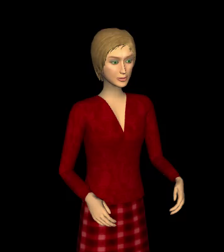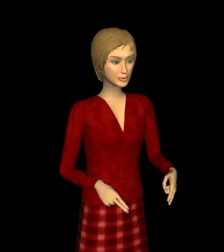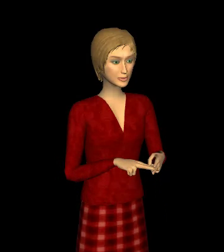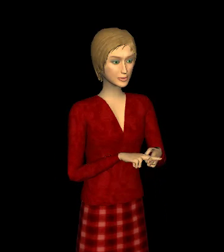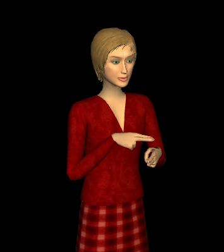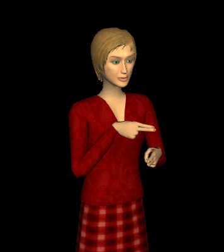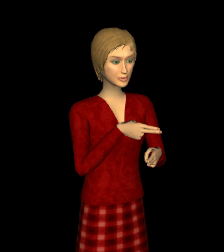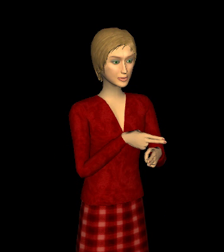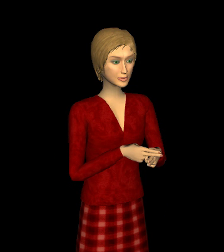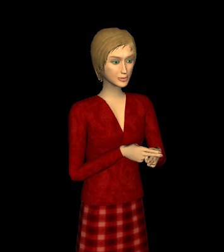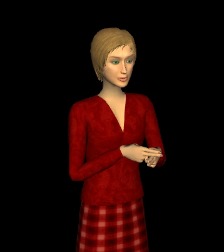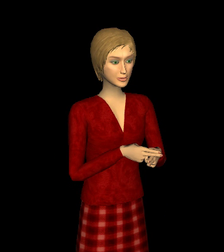اسم